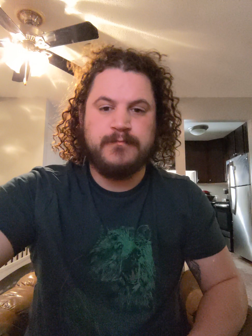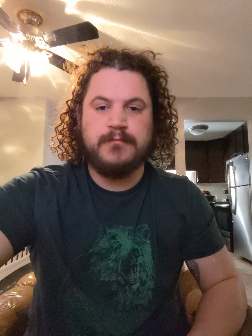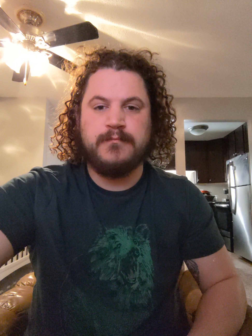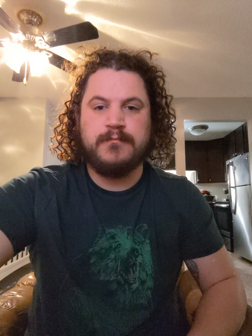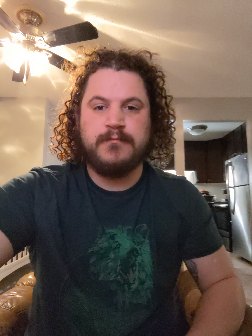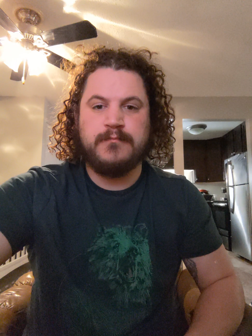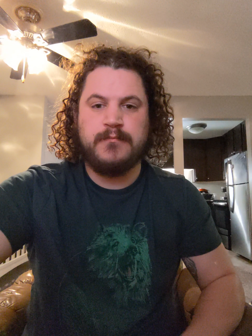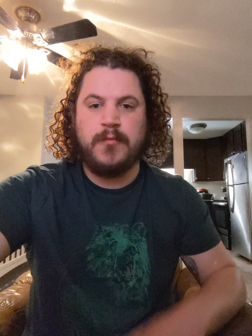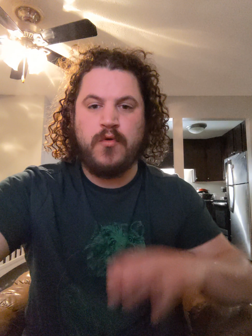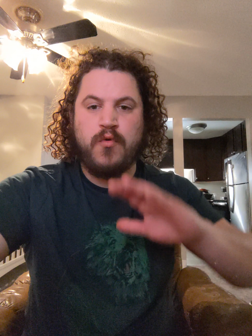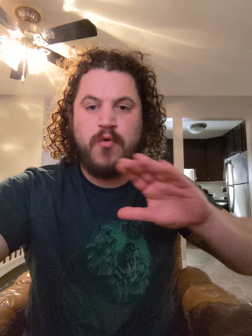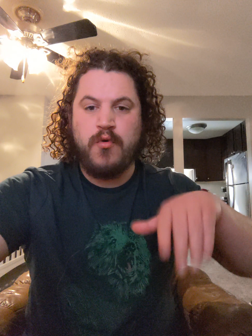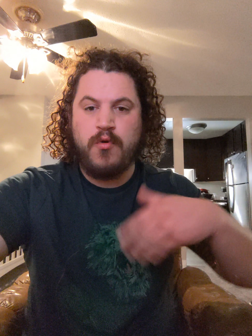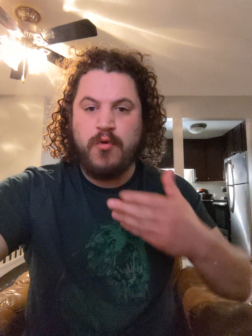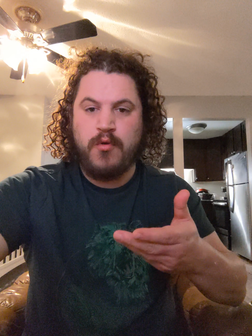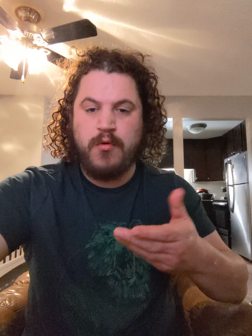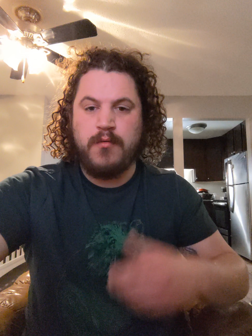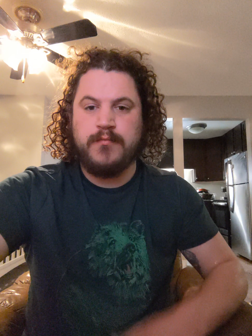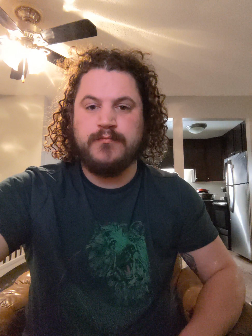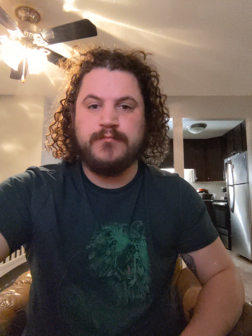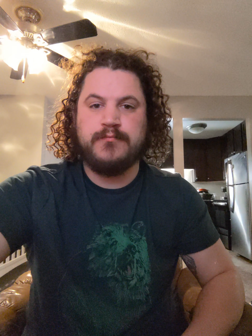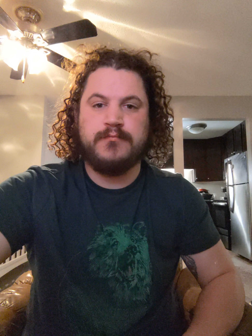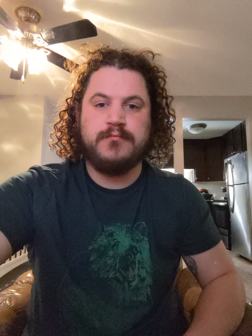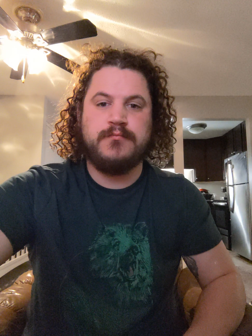all